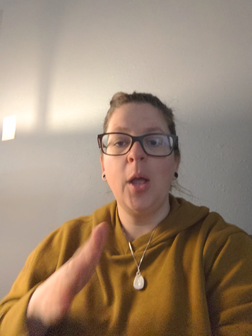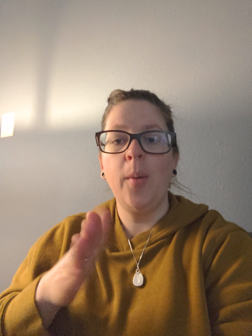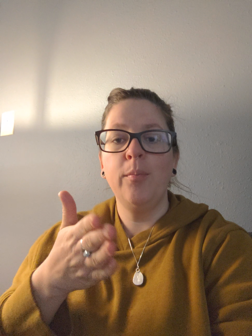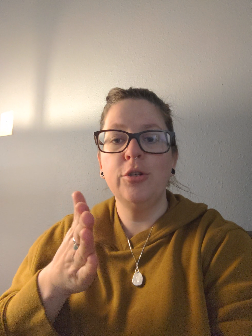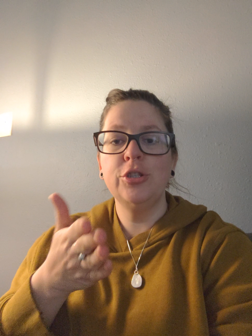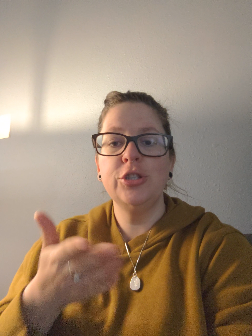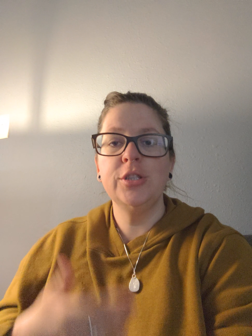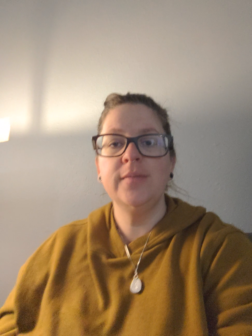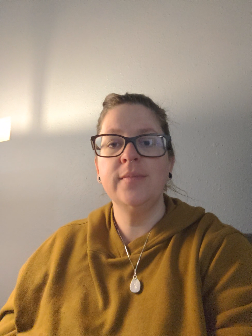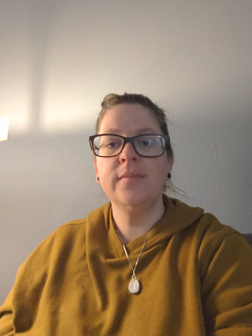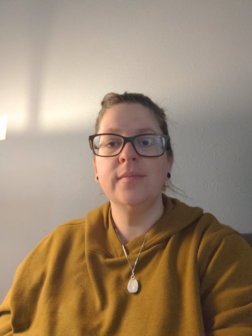book